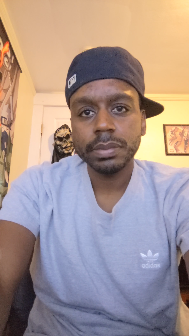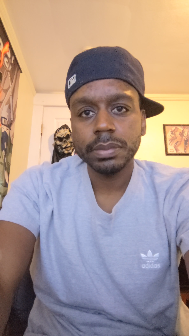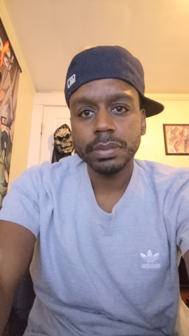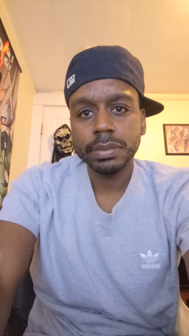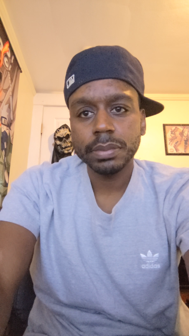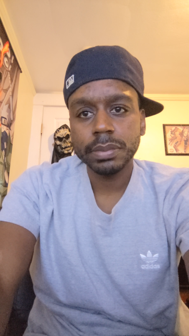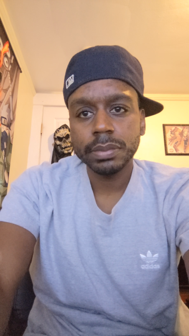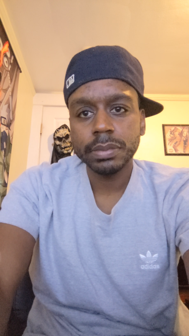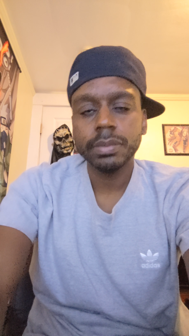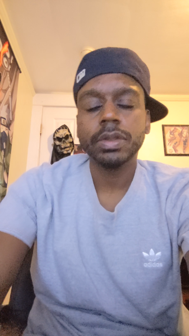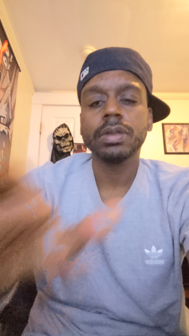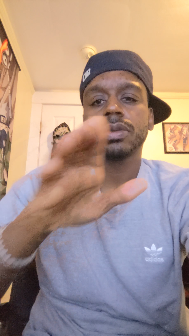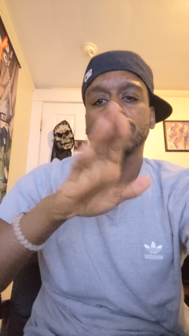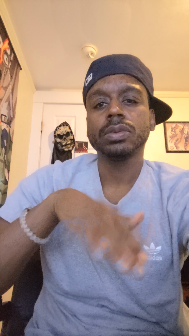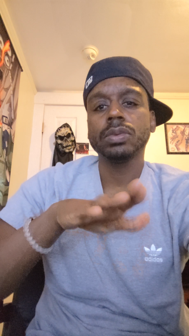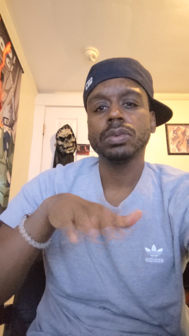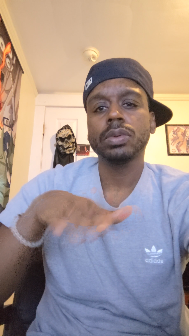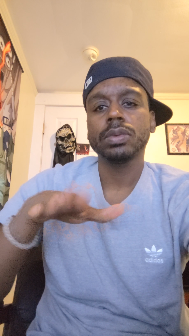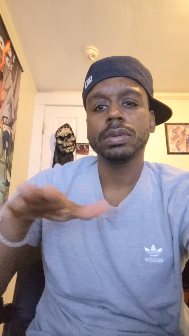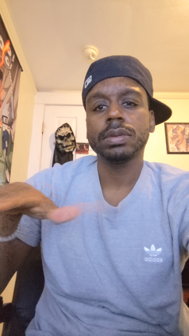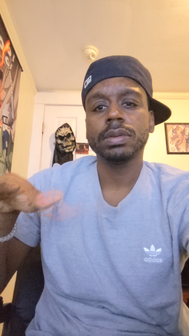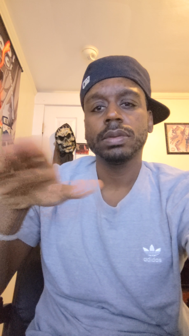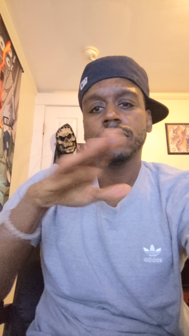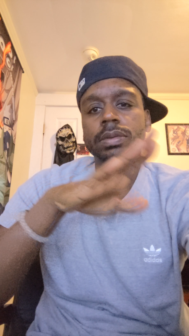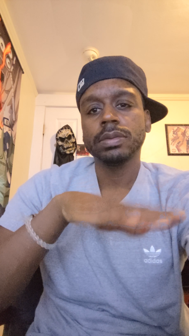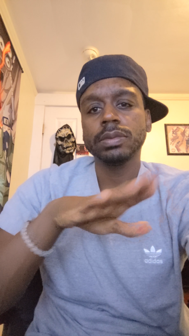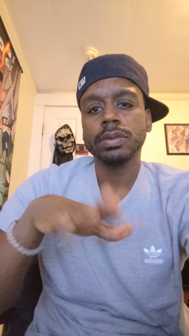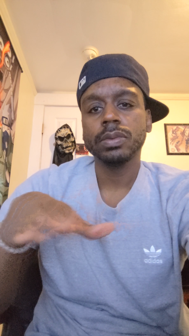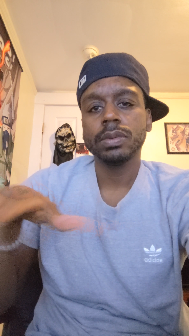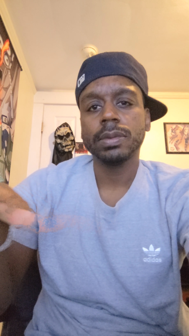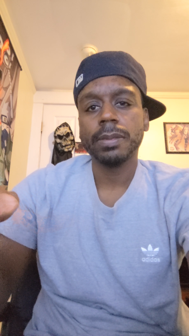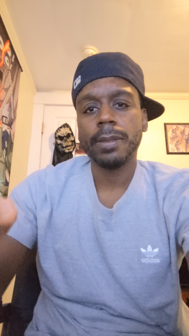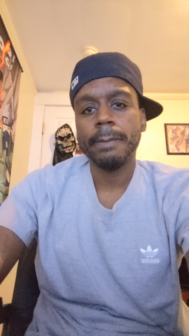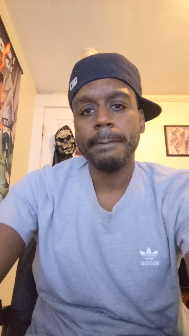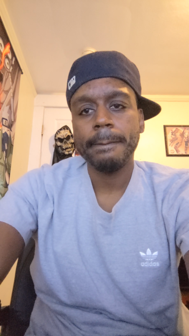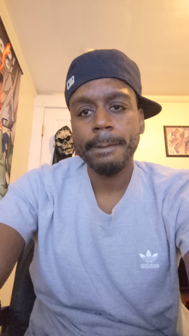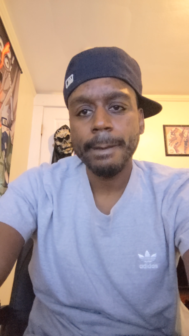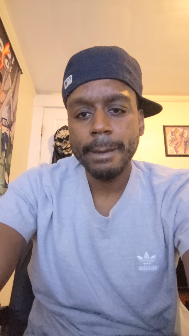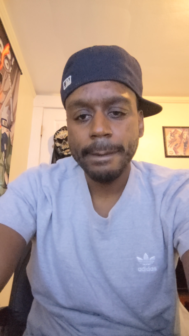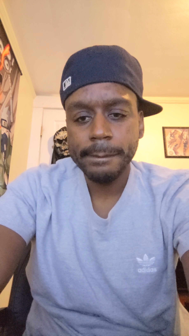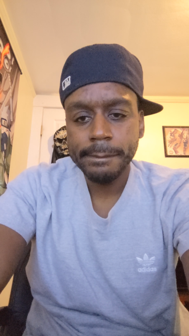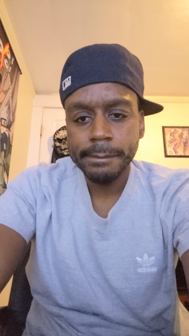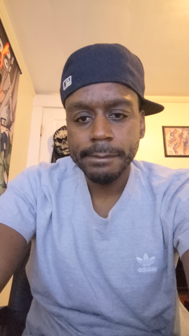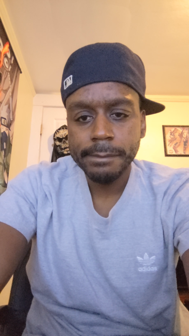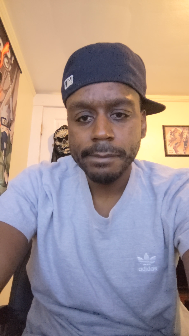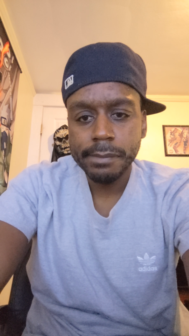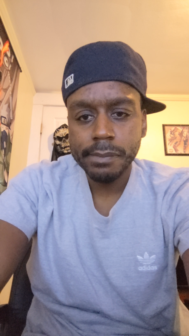children